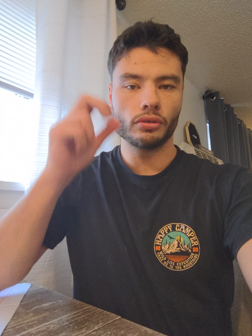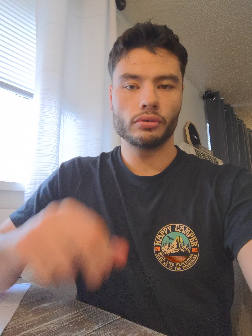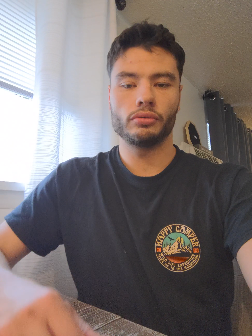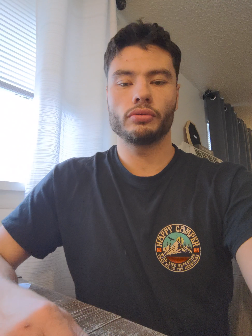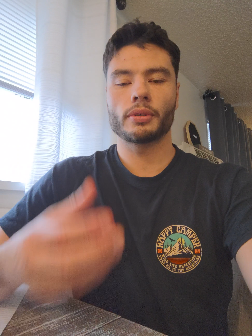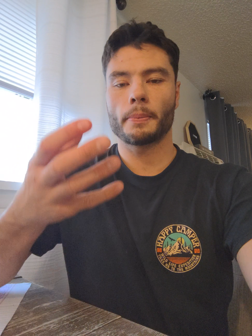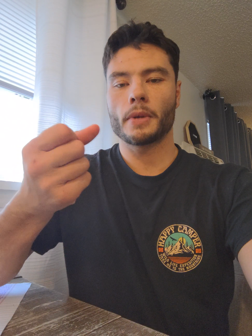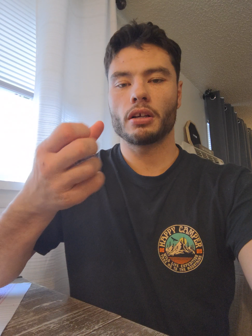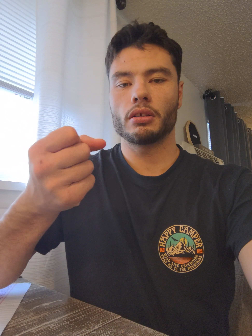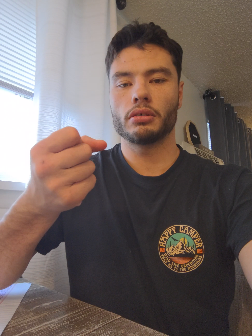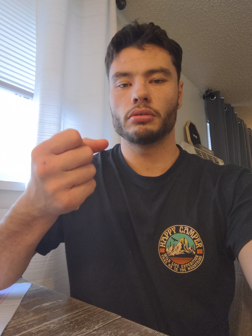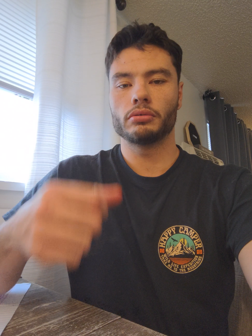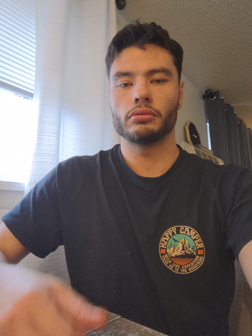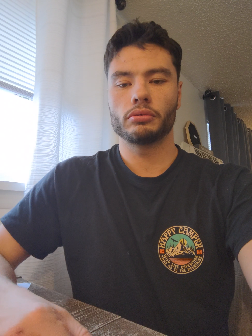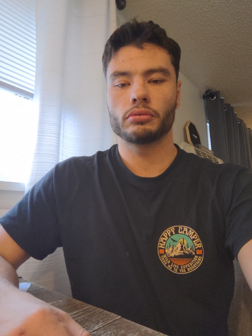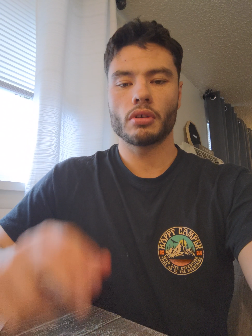milk